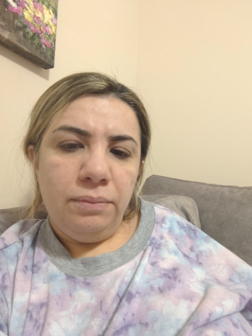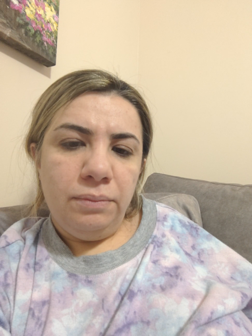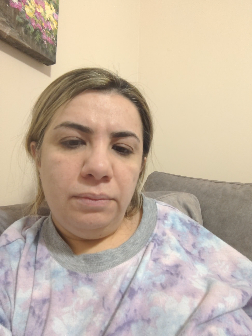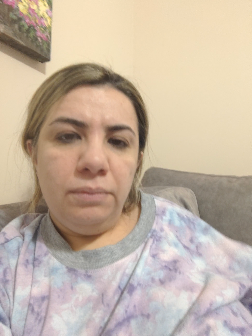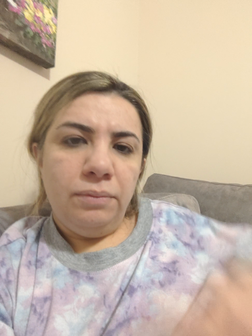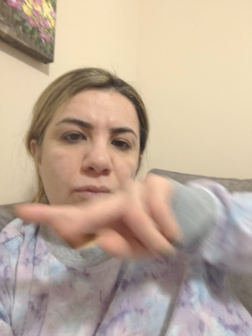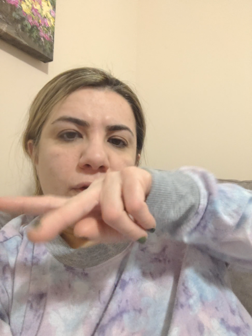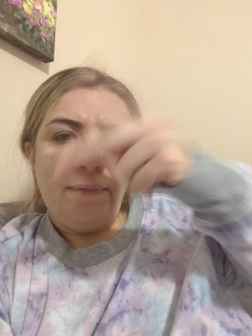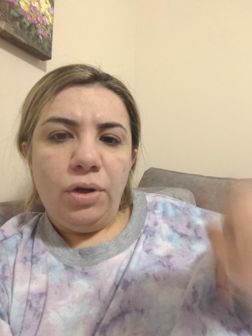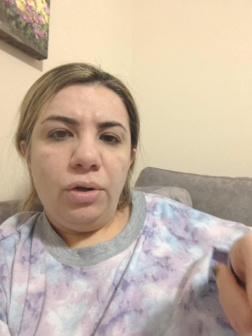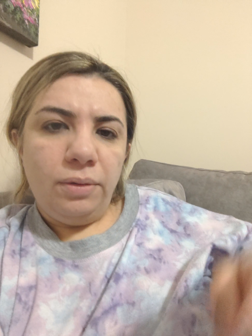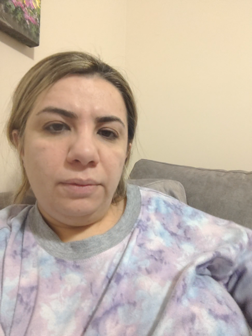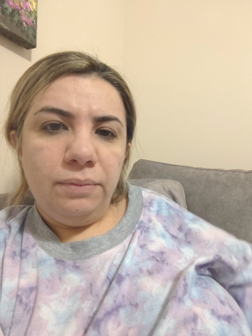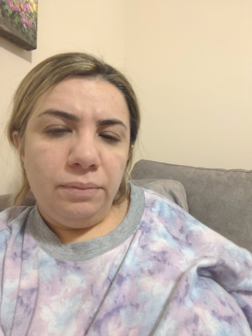fall